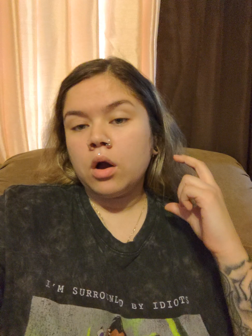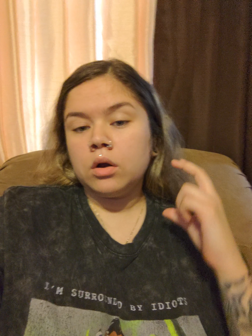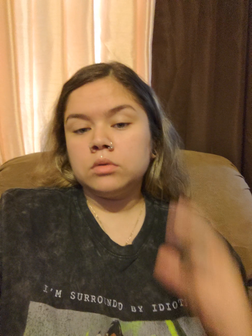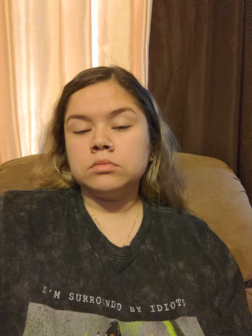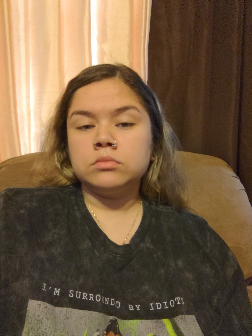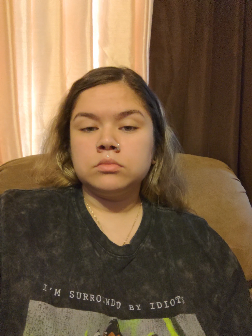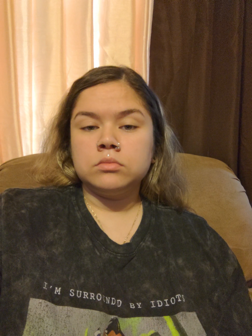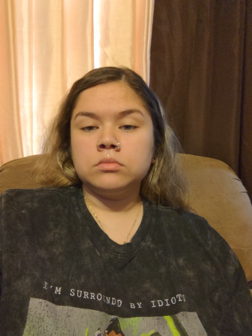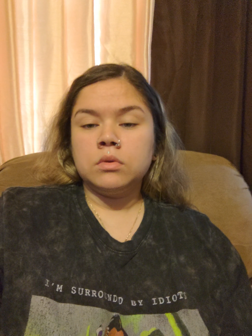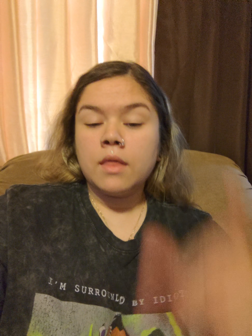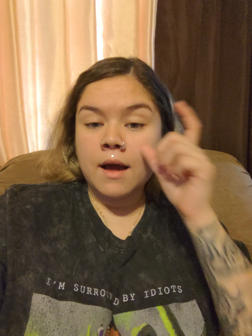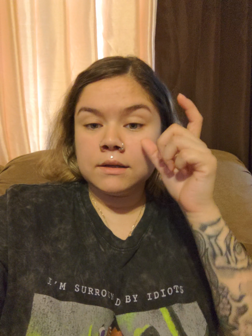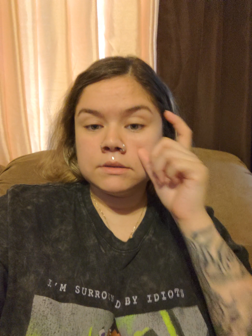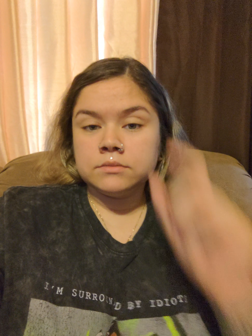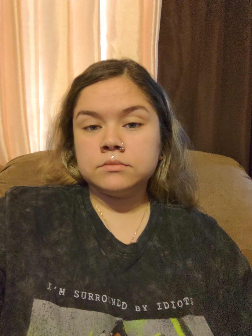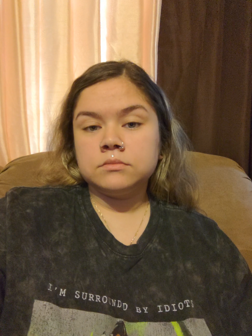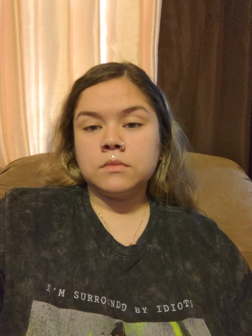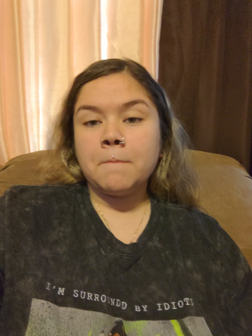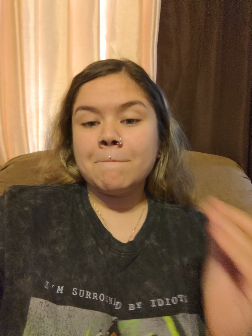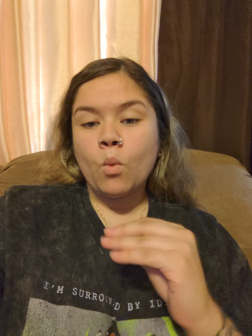glasses